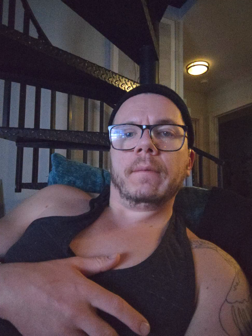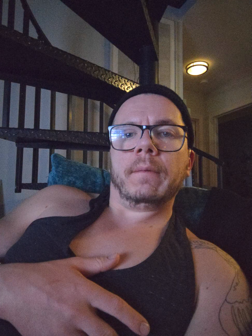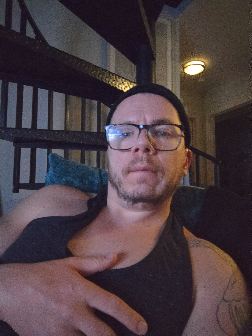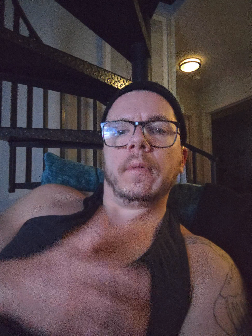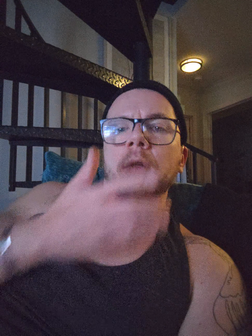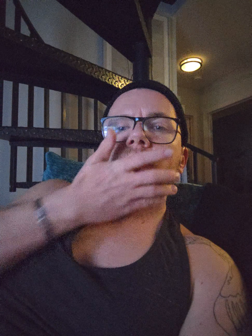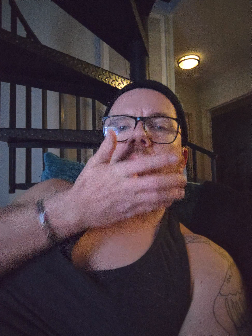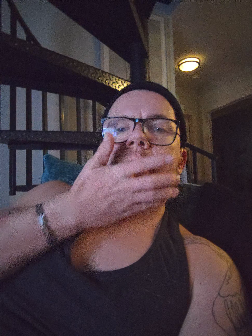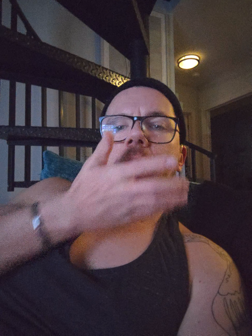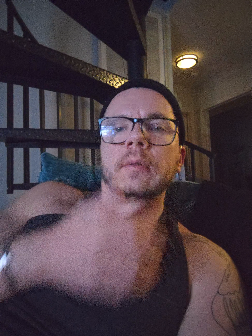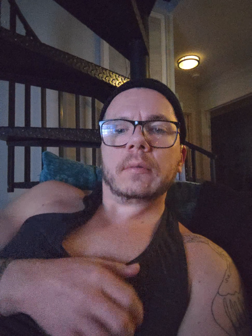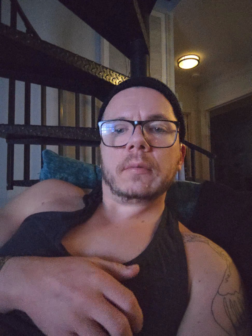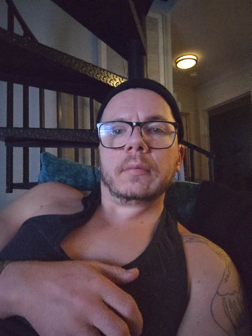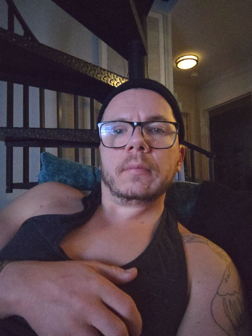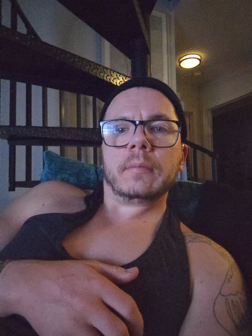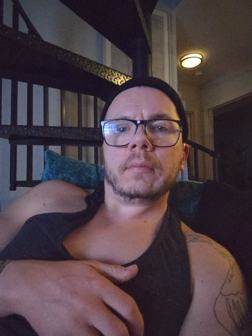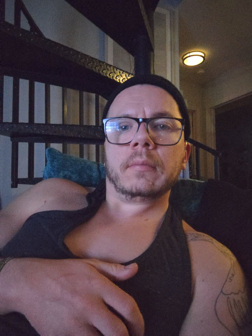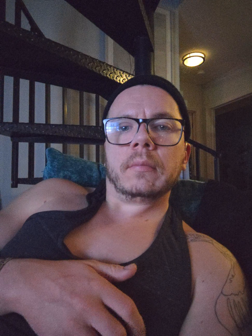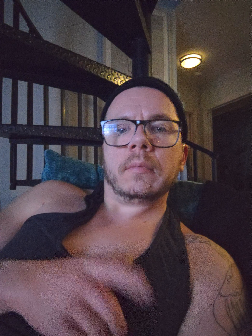grass